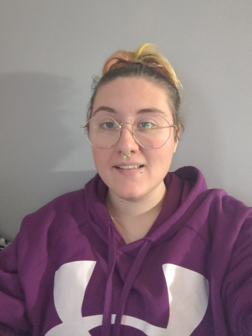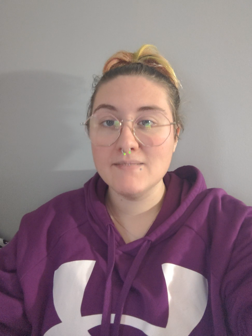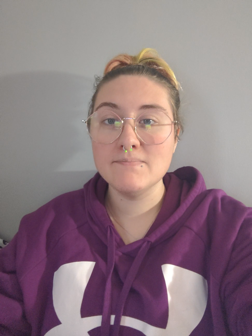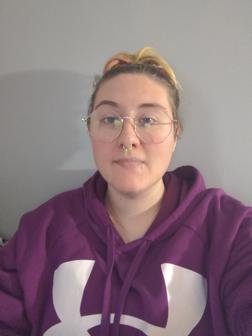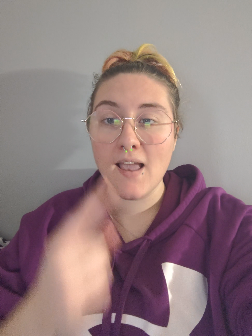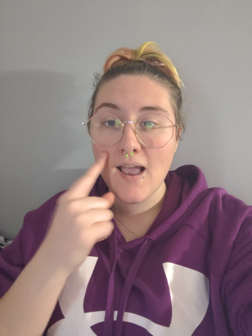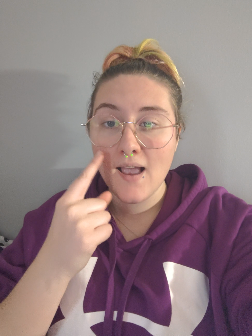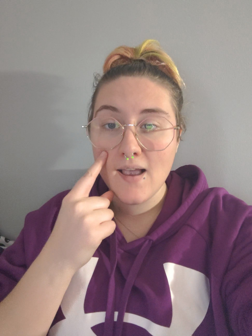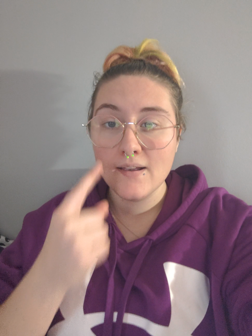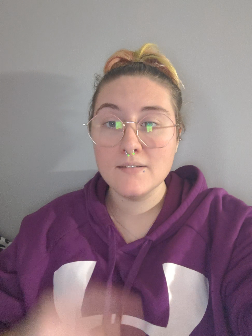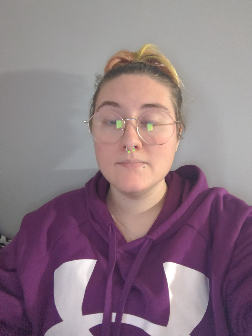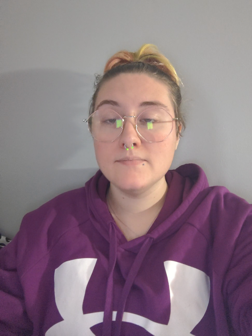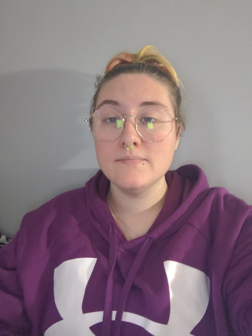eye